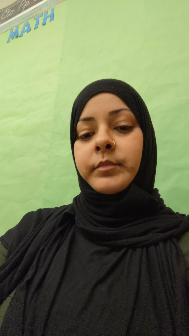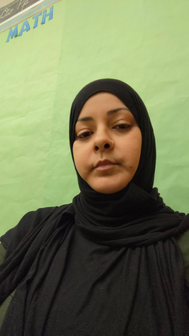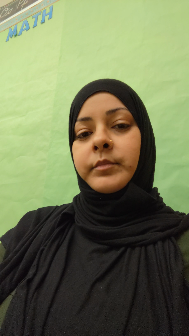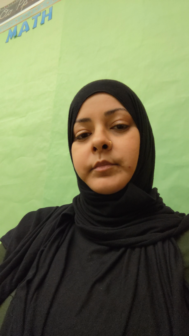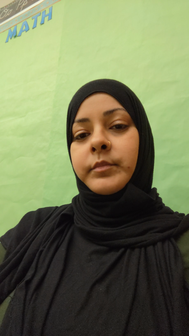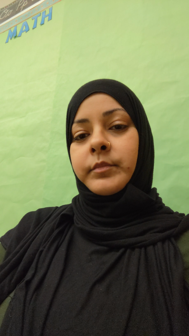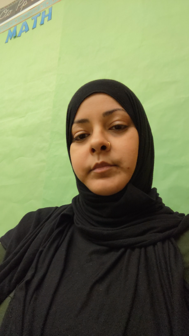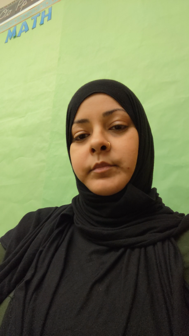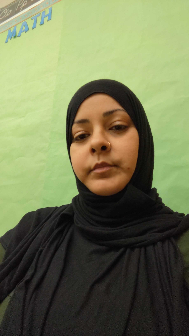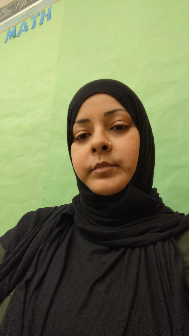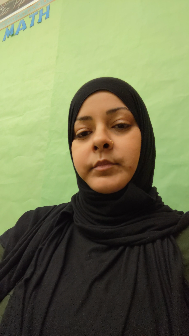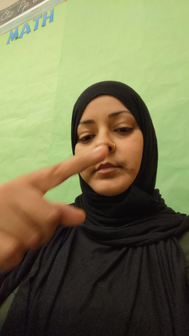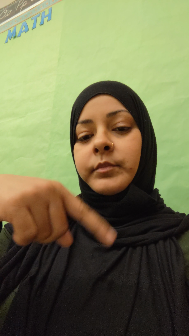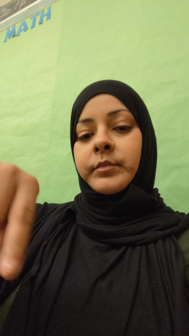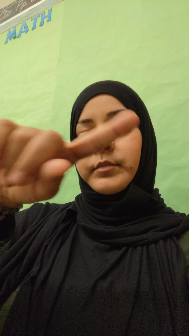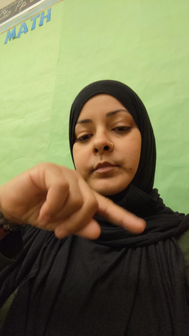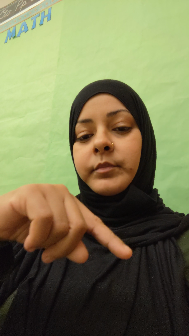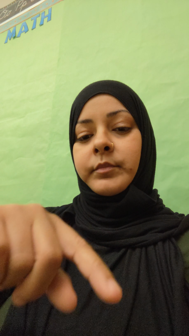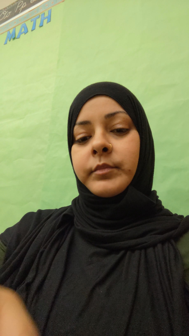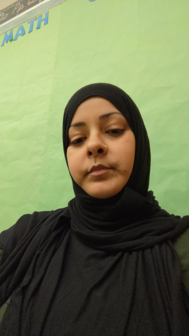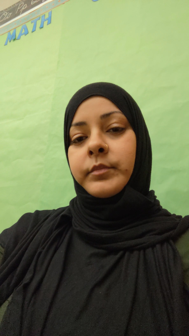around